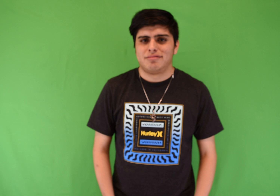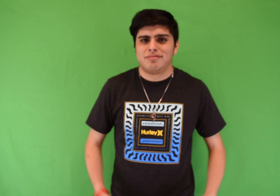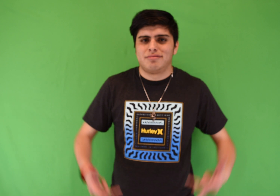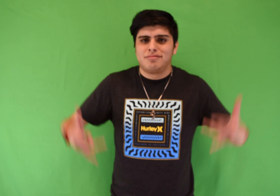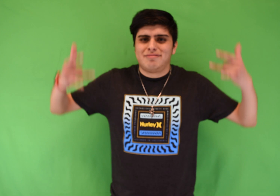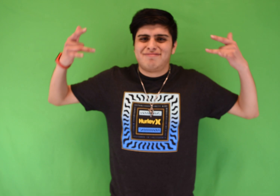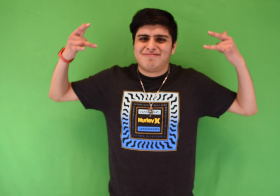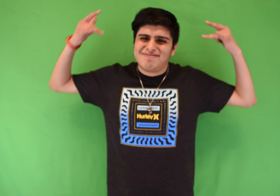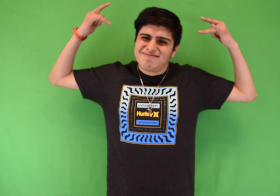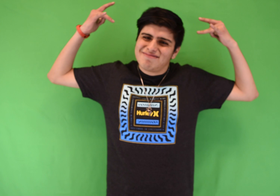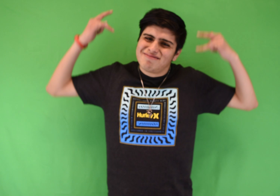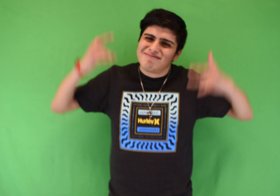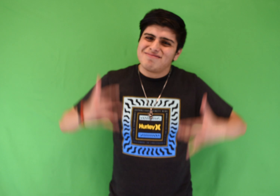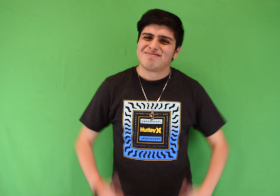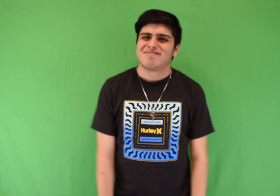dolor